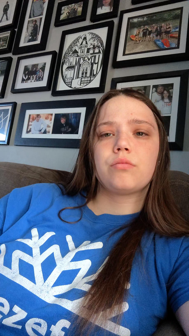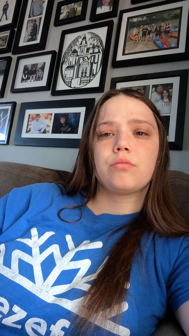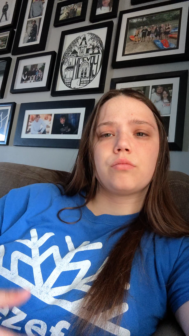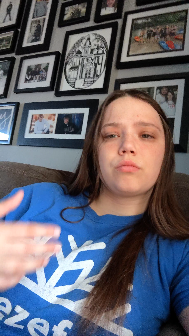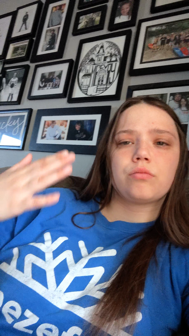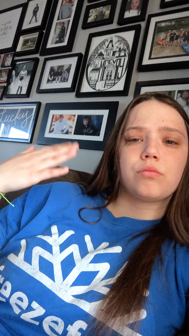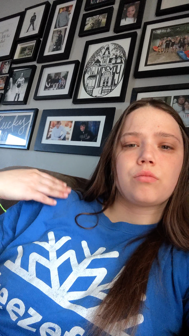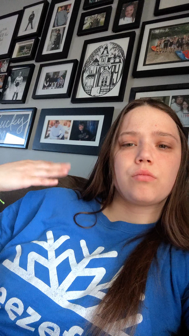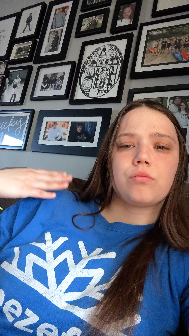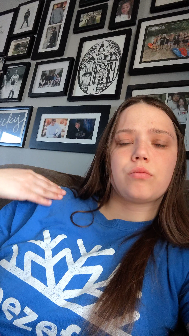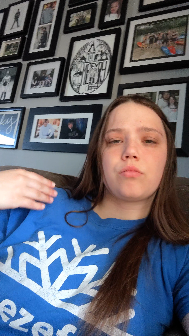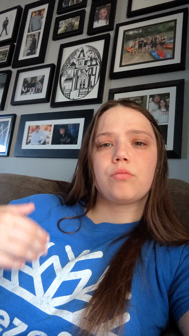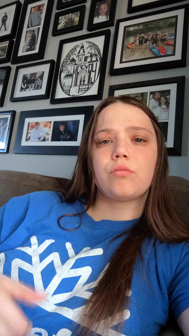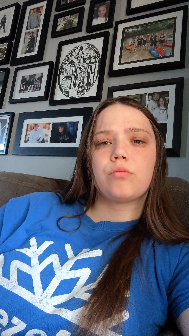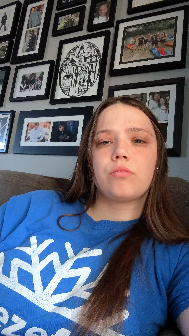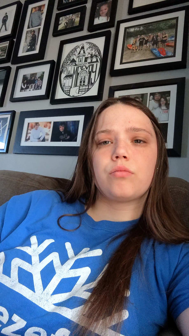shoulder